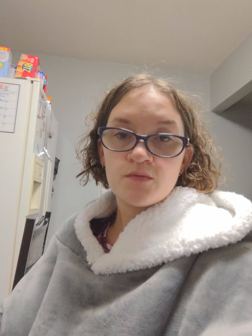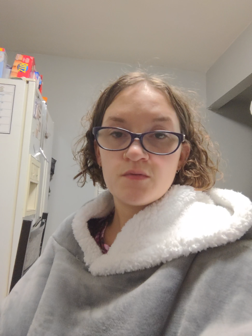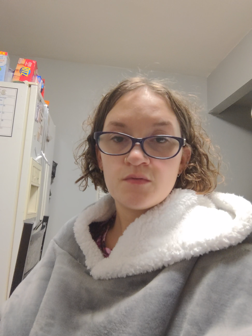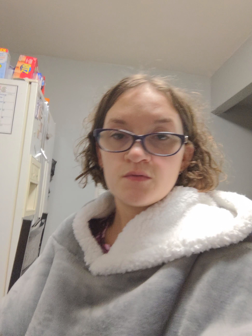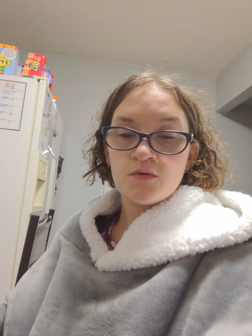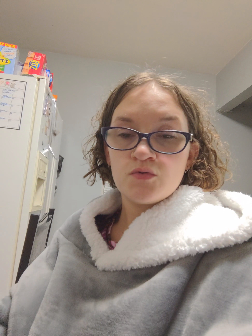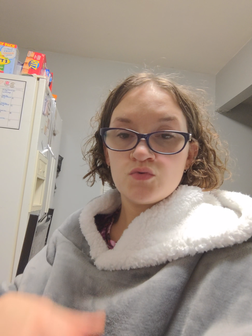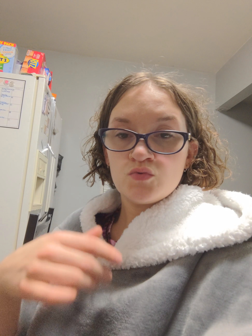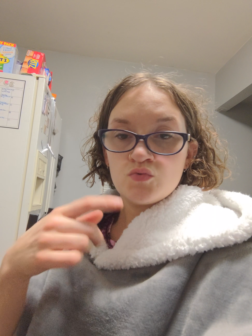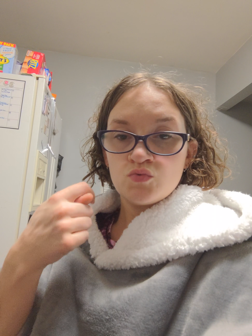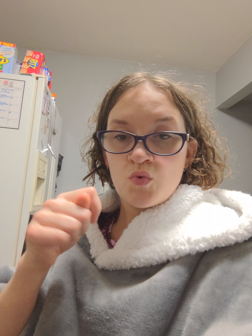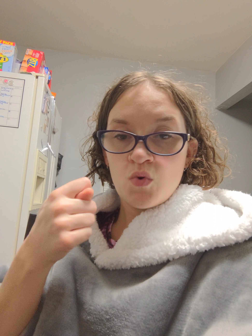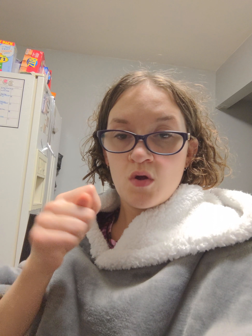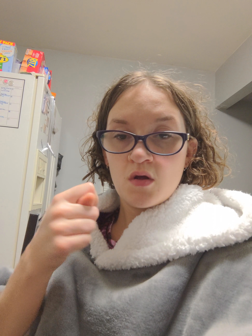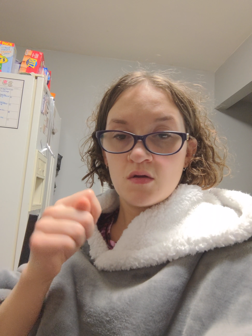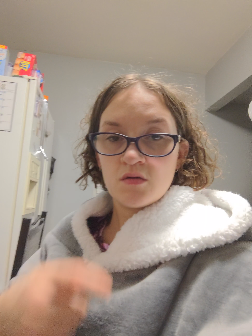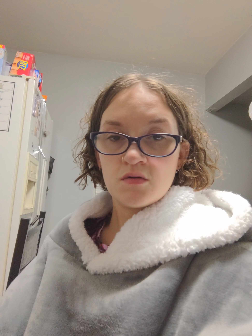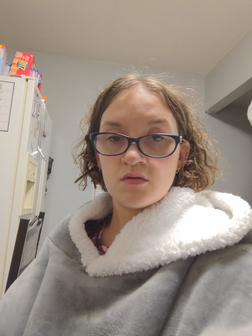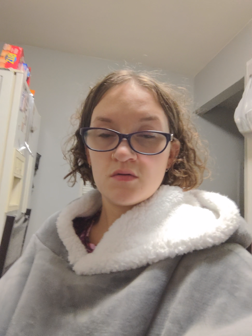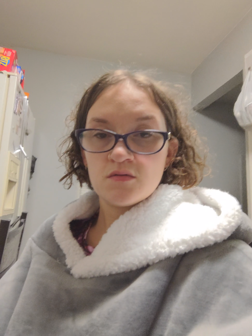toy